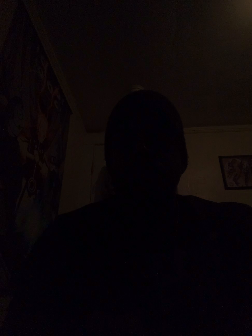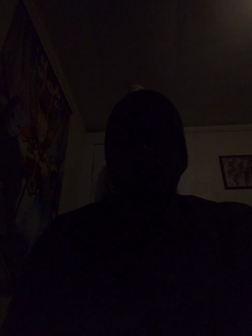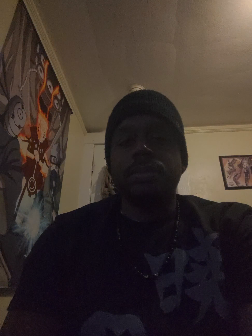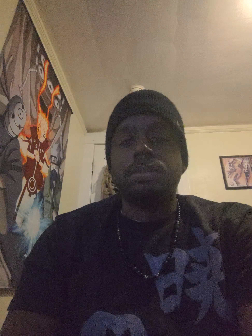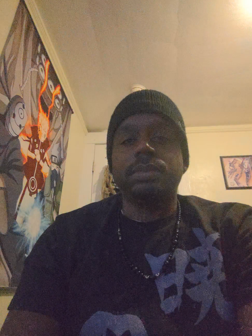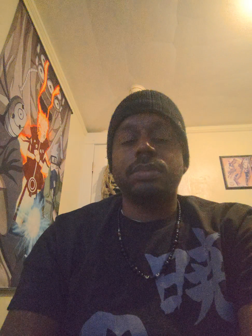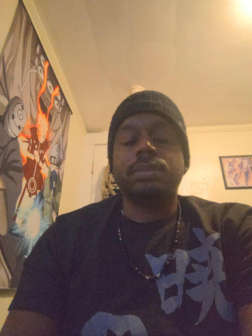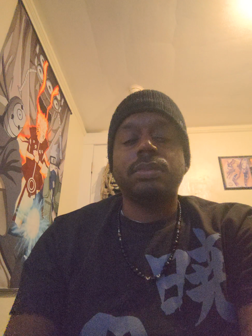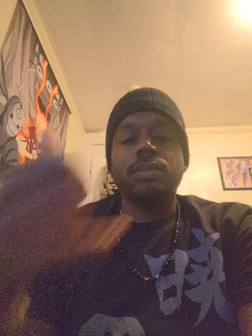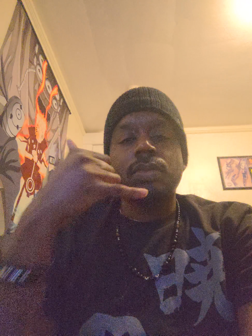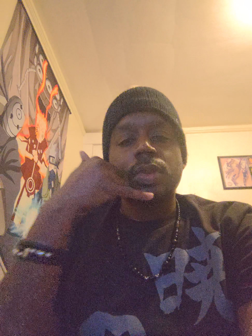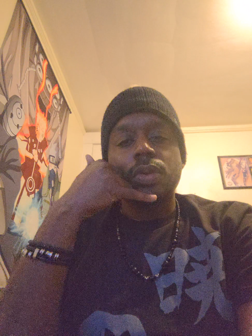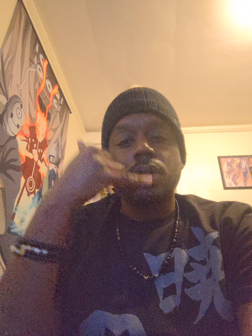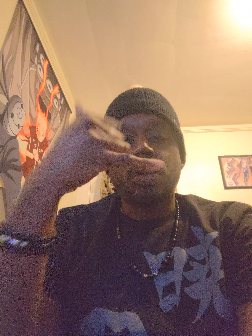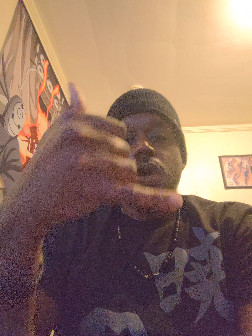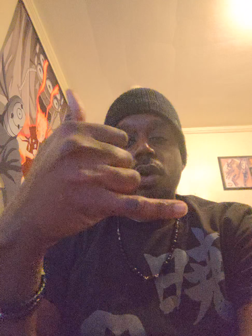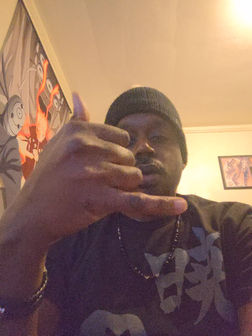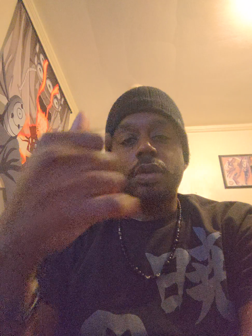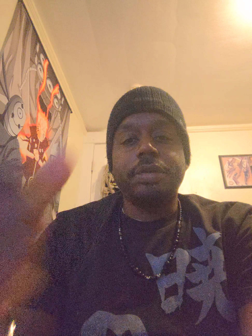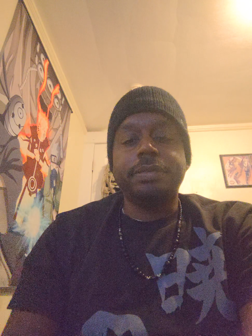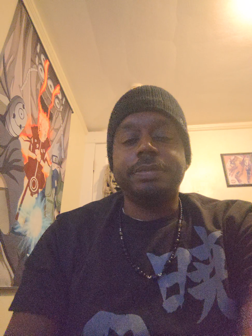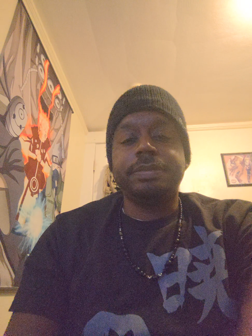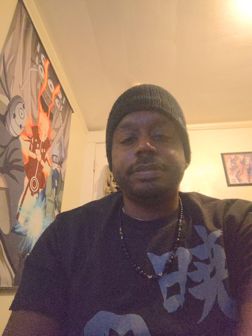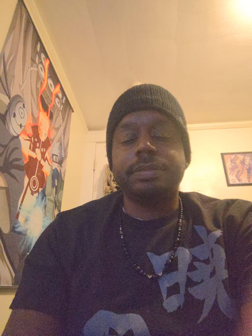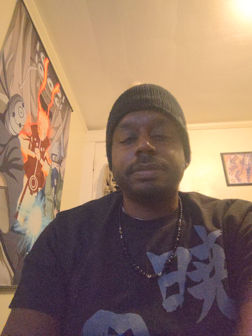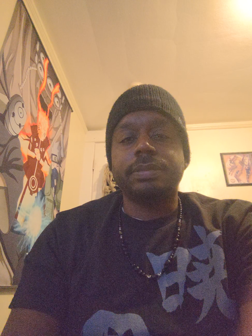call on the phone